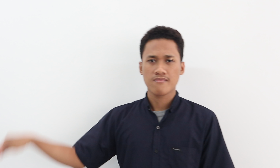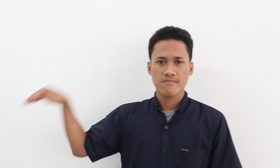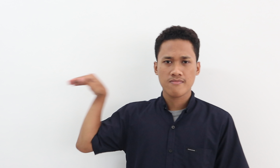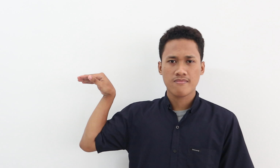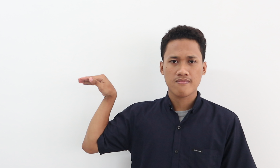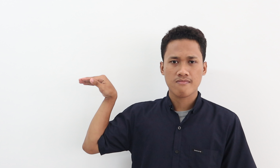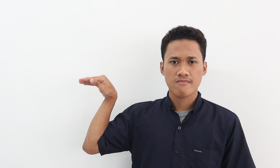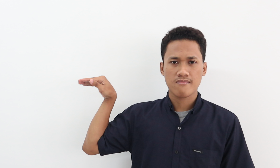Z